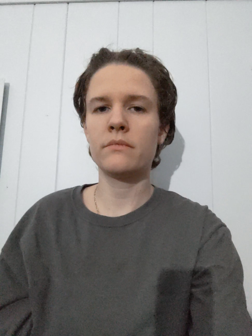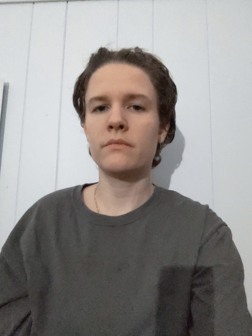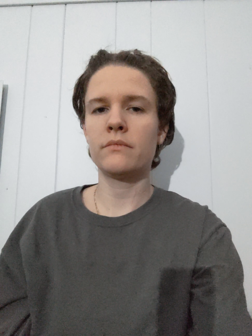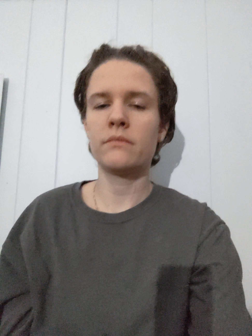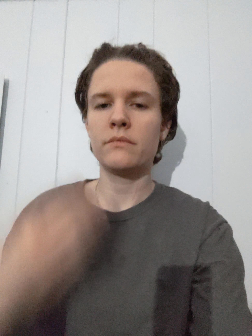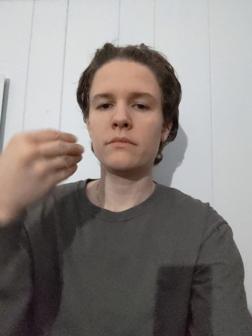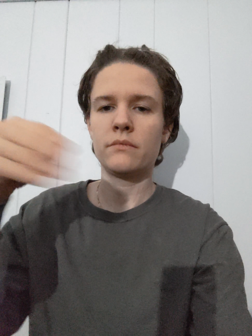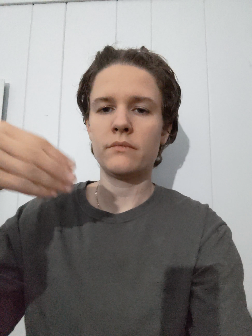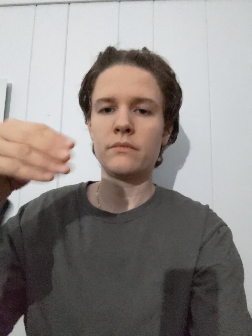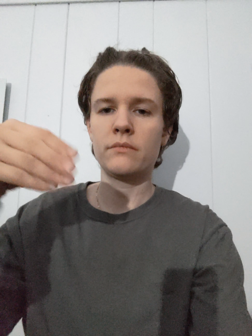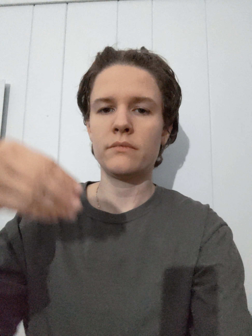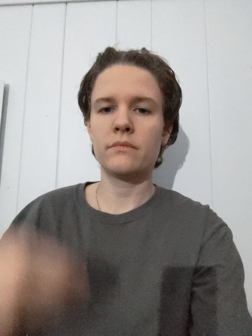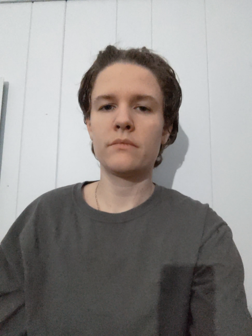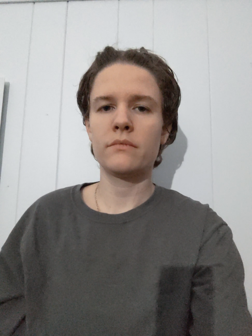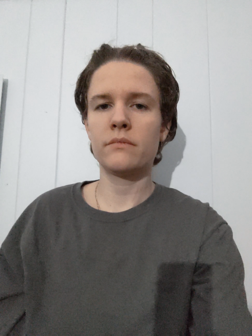store